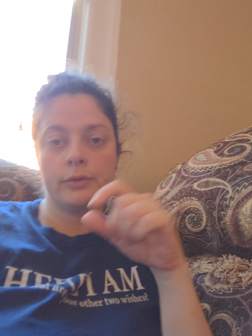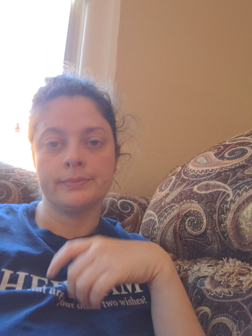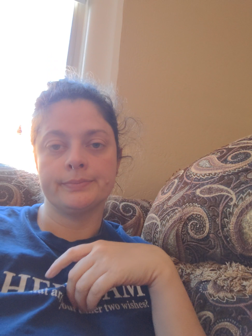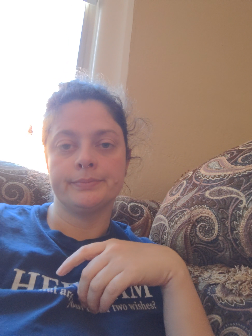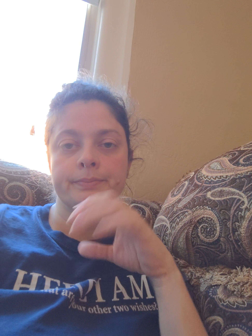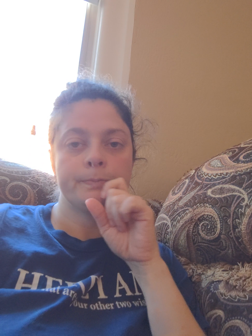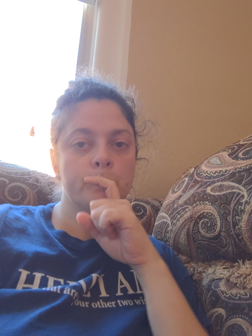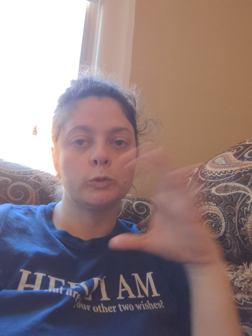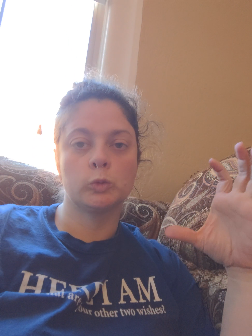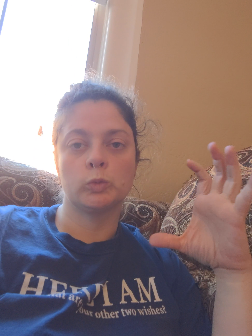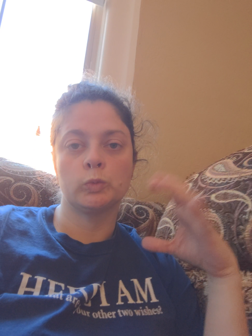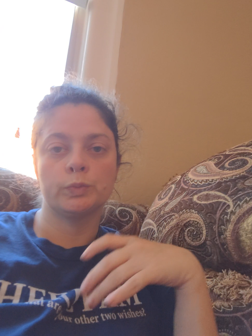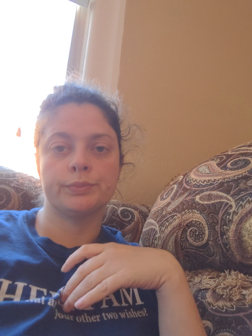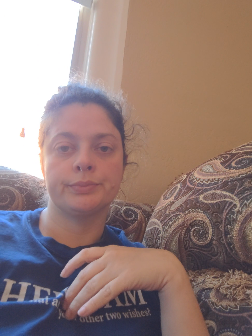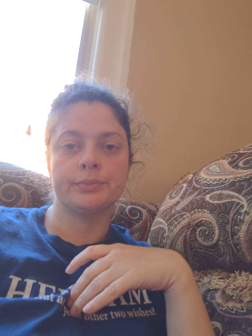balloon